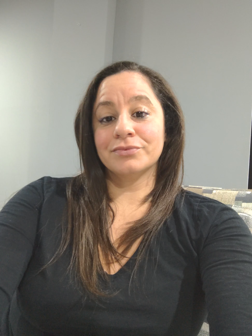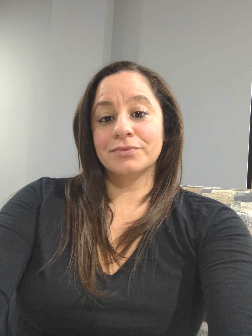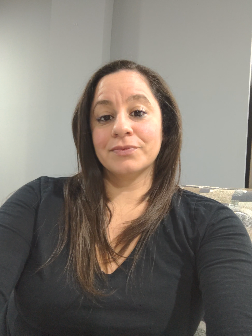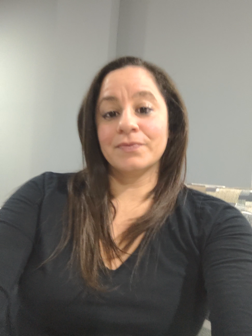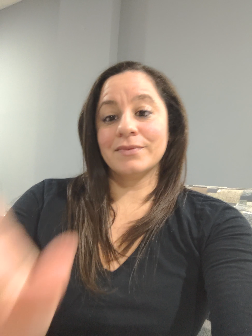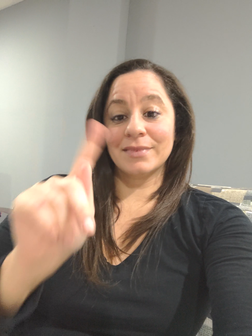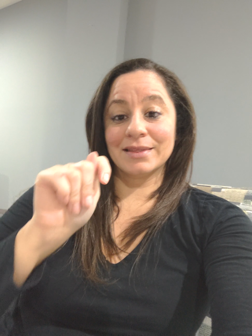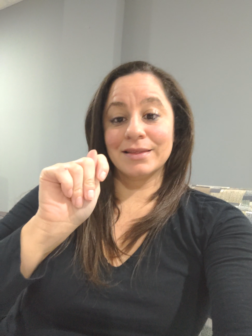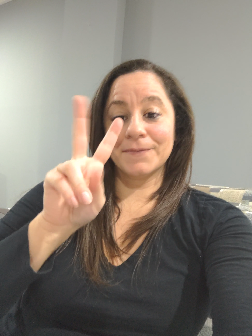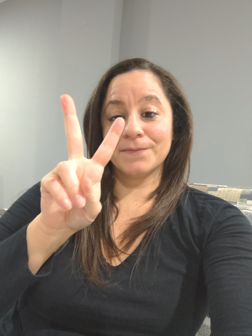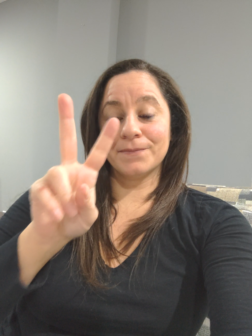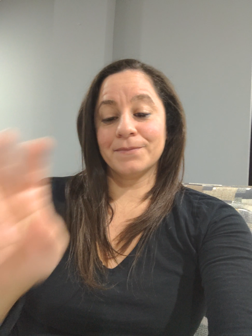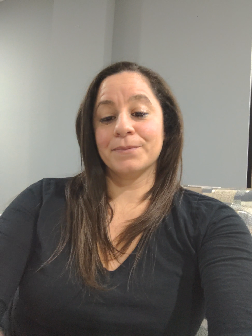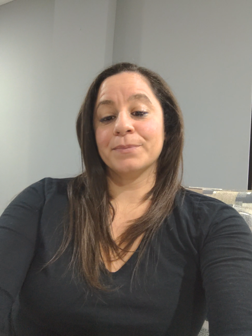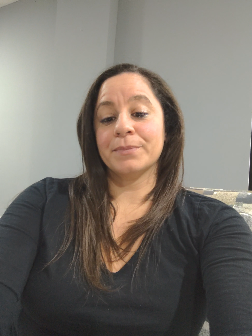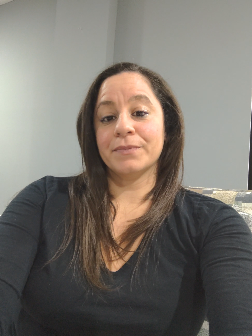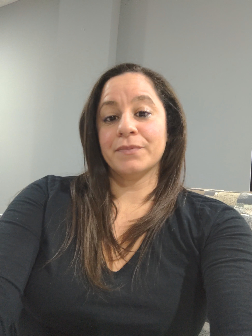TV